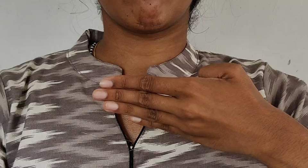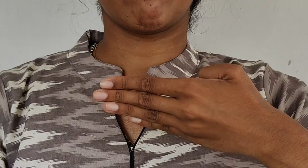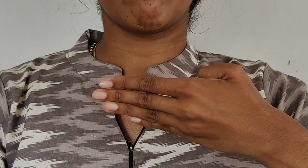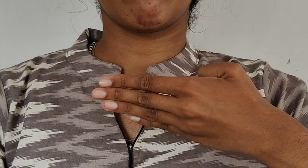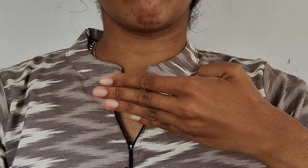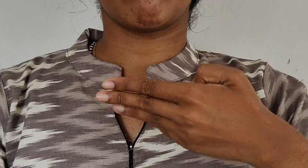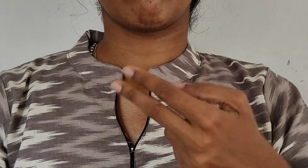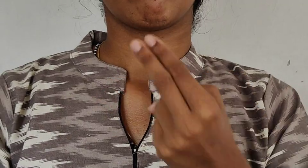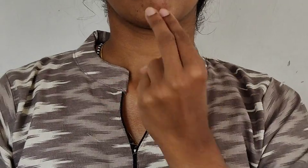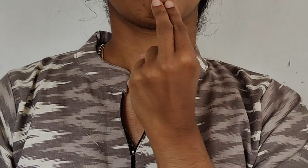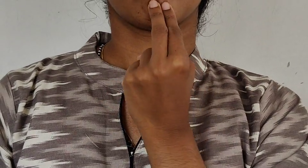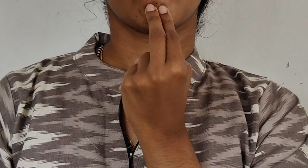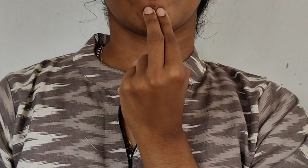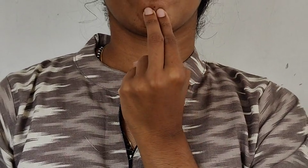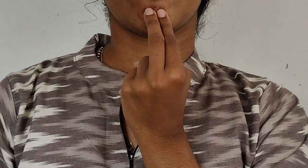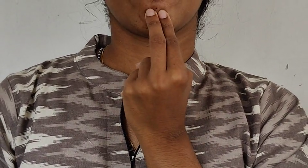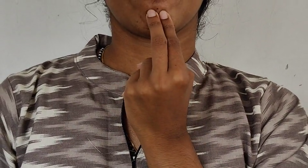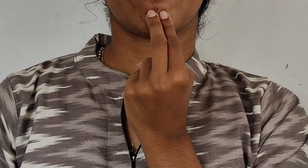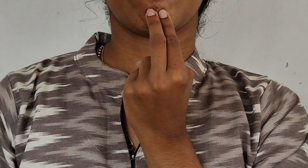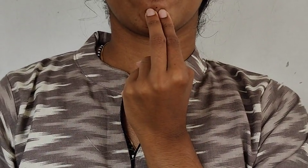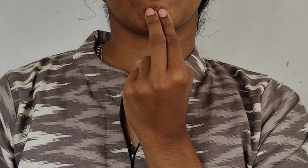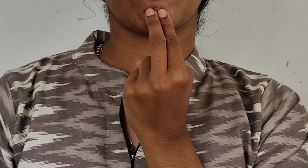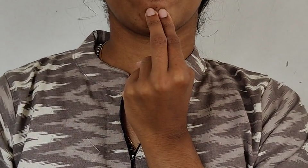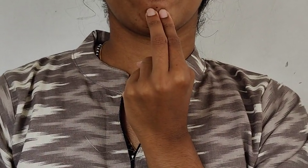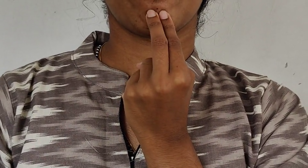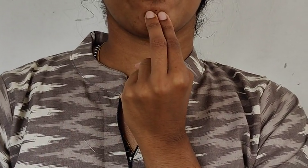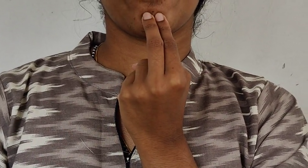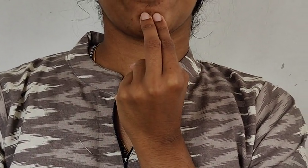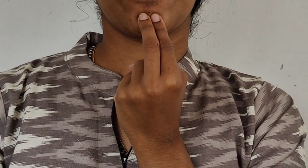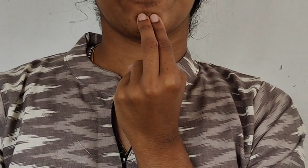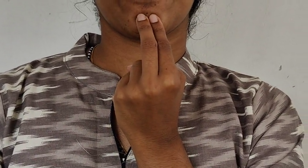അഃ